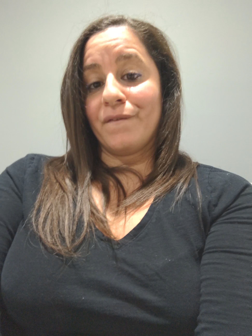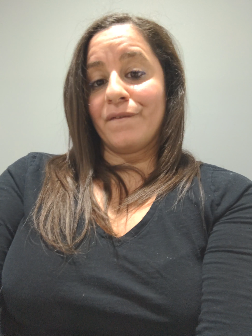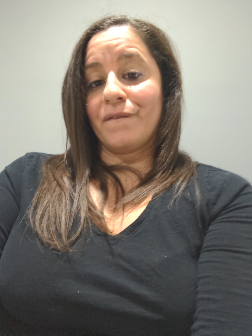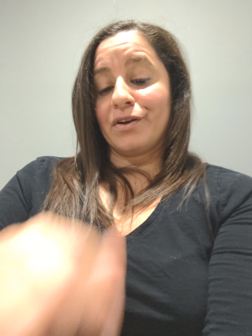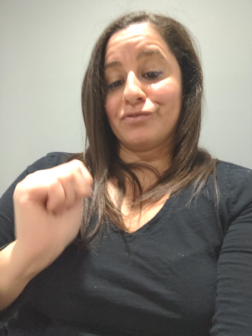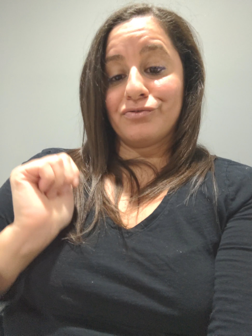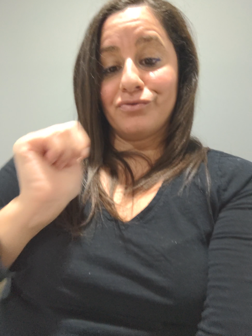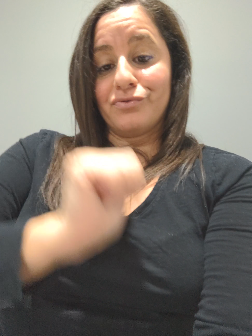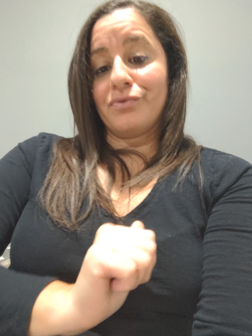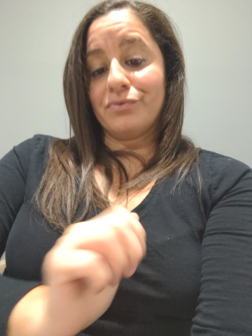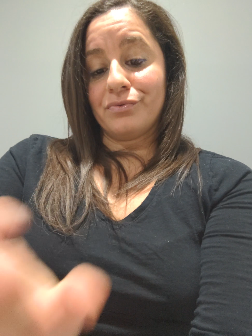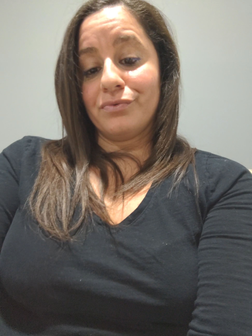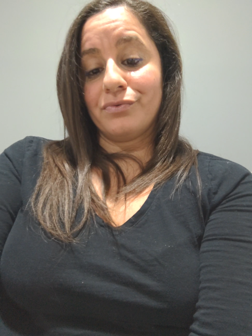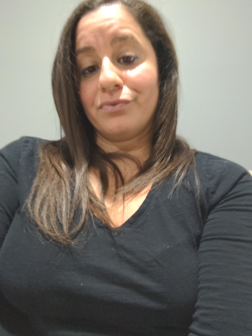jacket